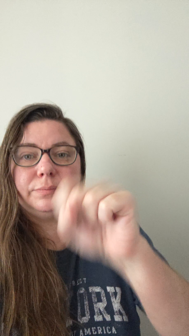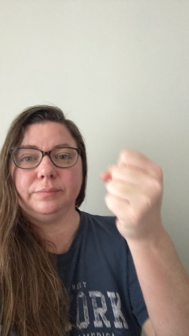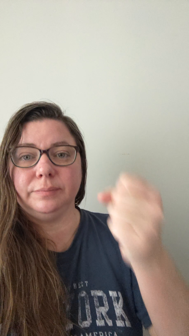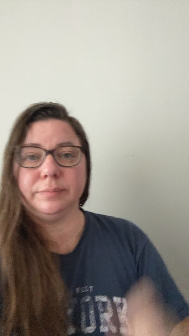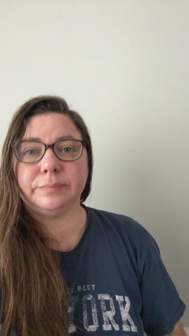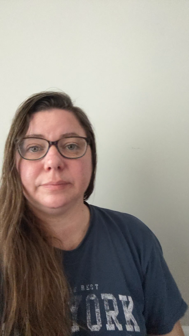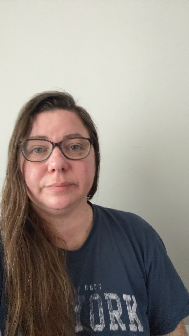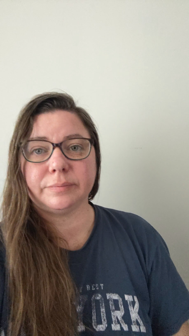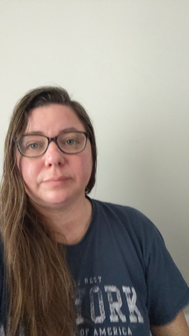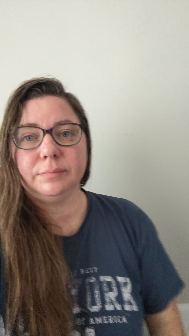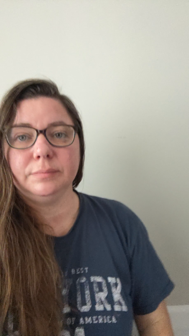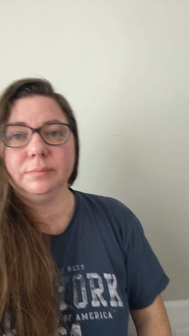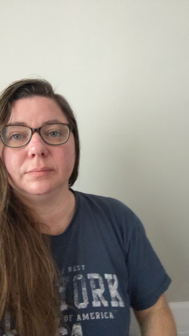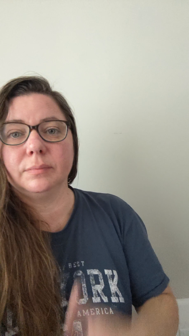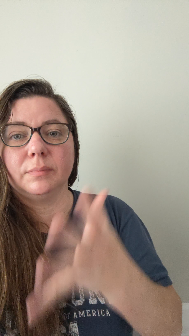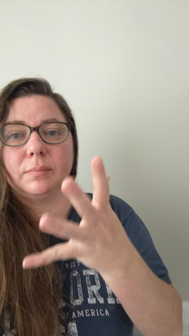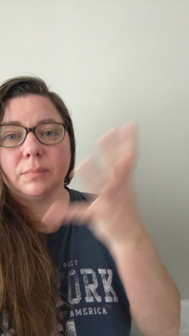a lot